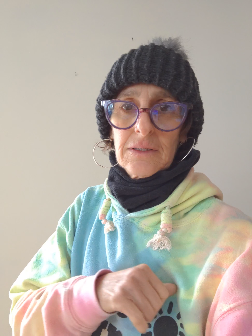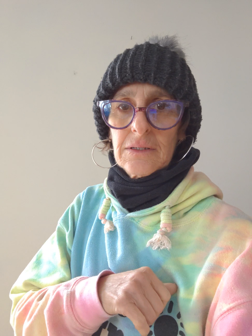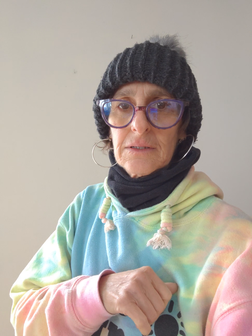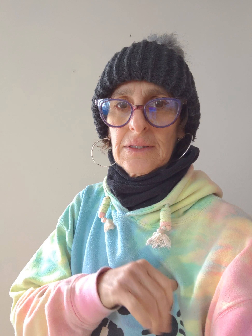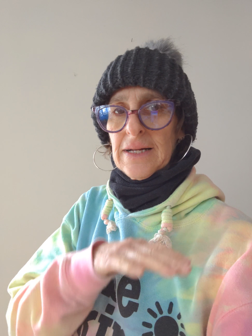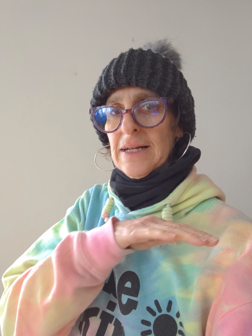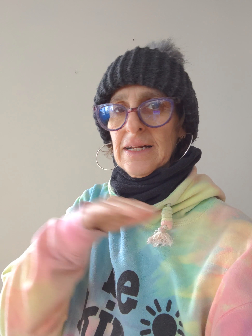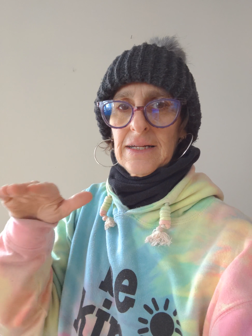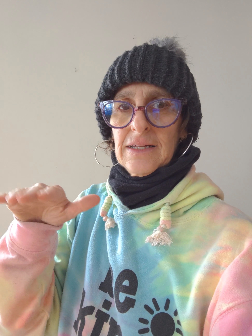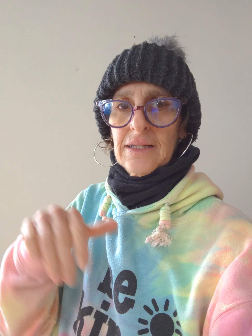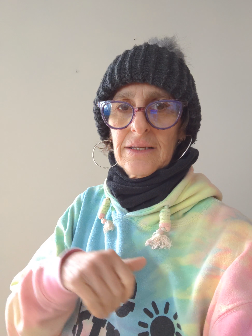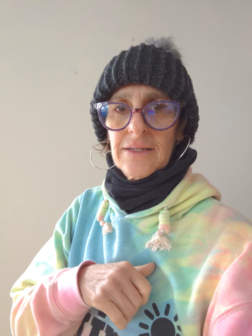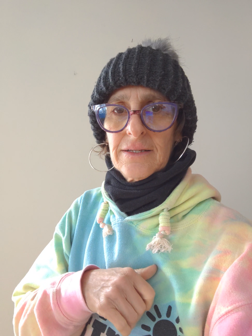clean